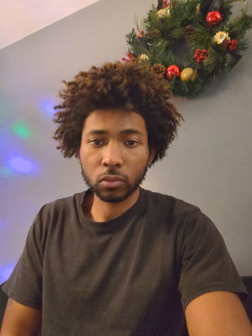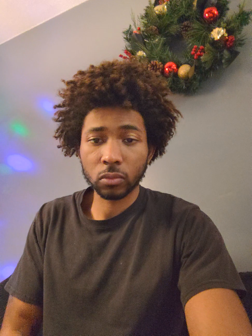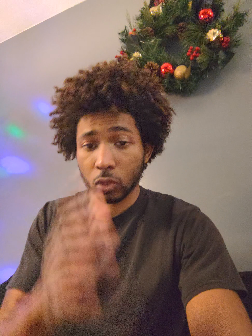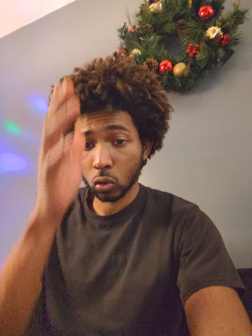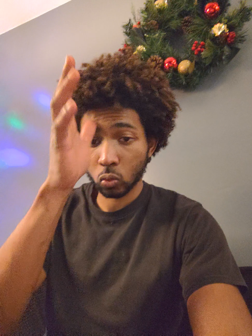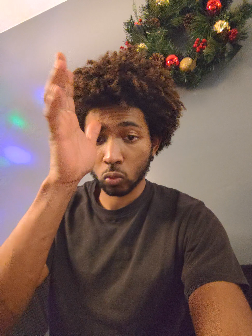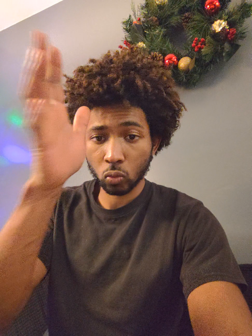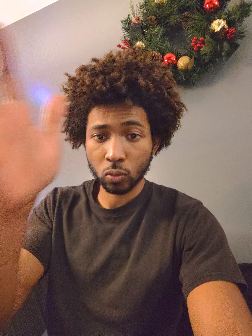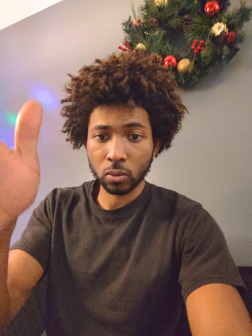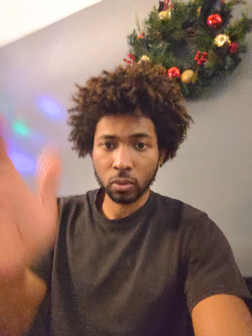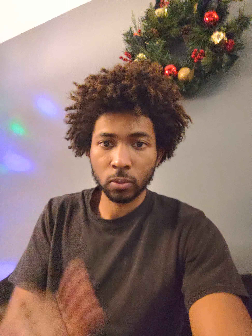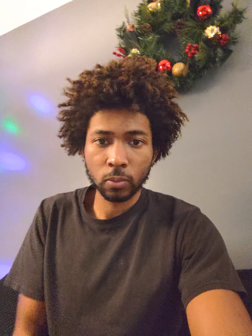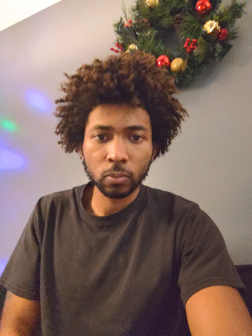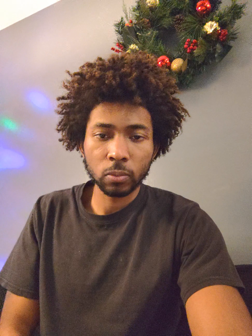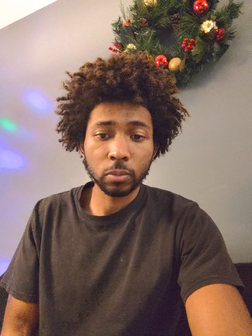grandpa